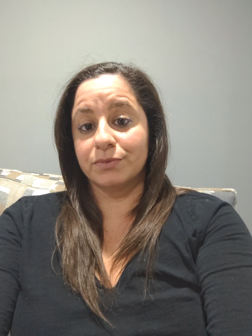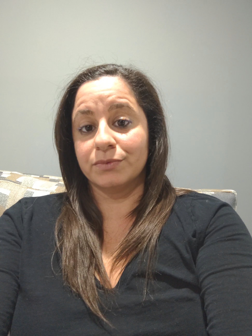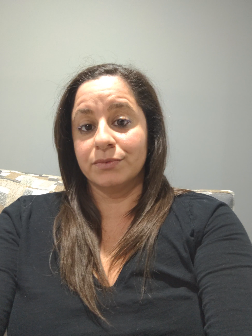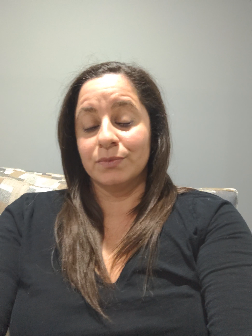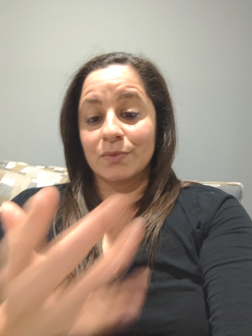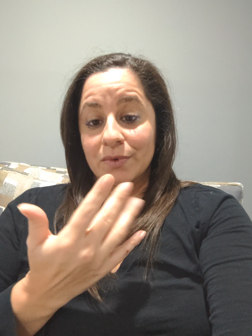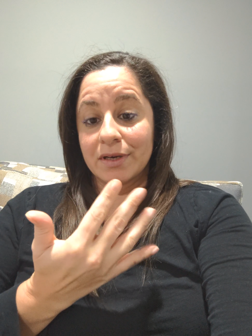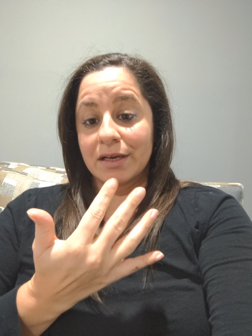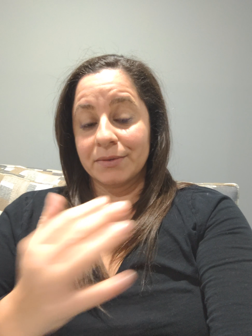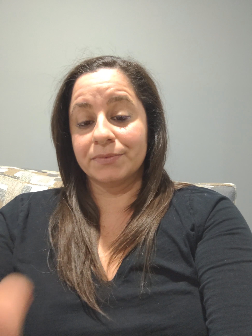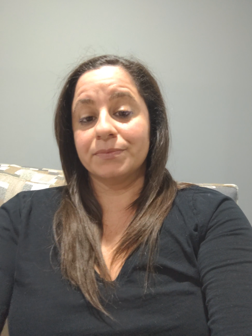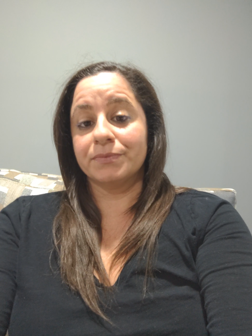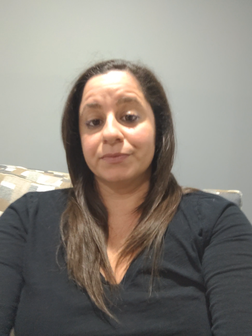wait